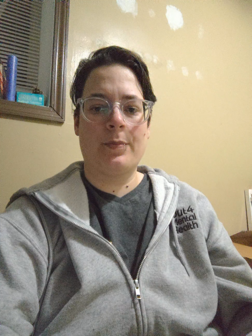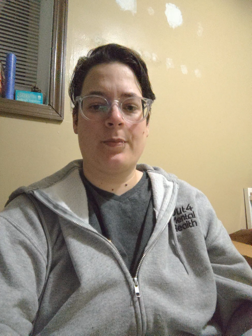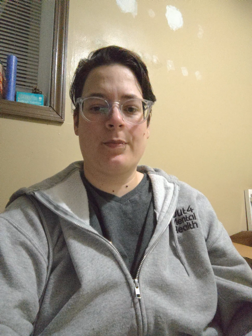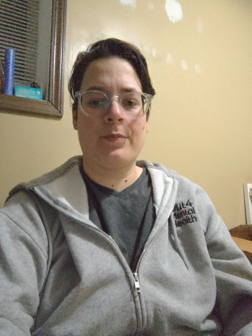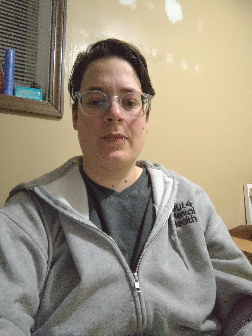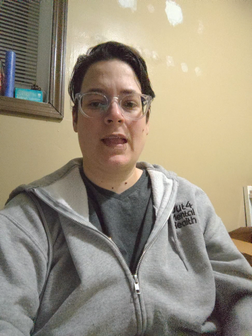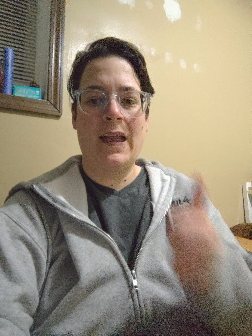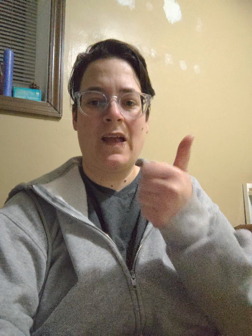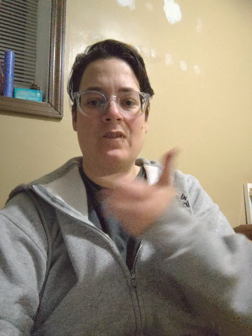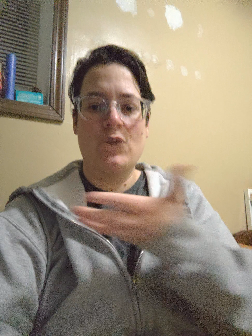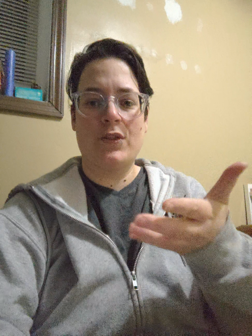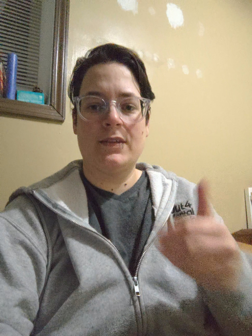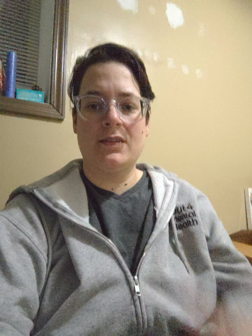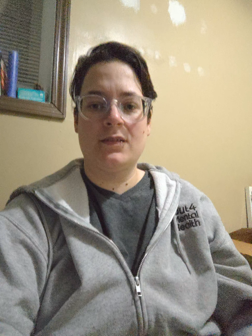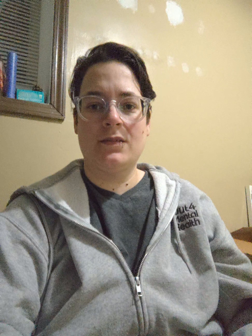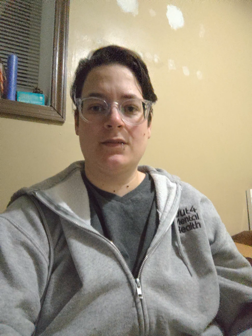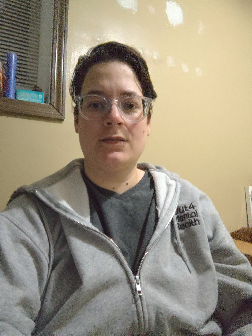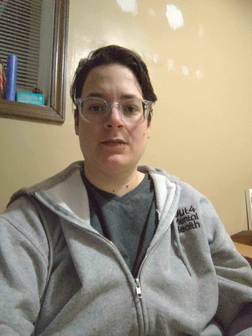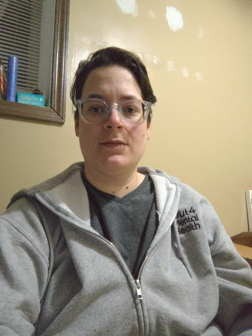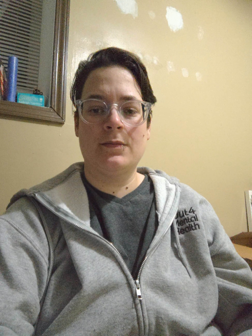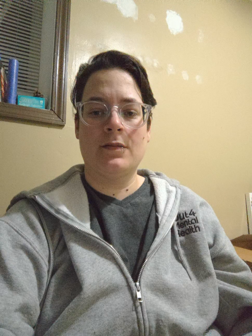every